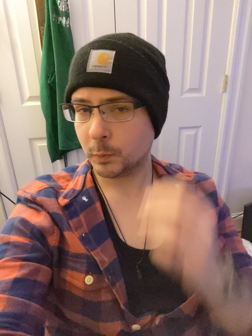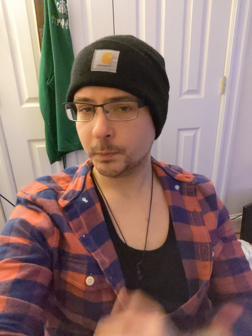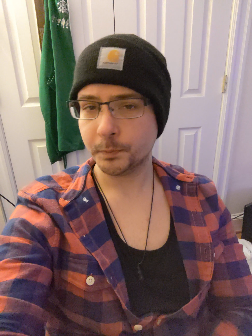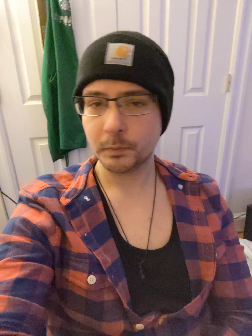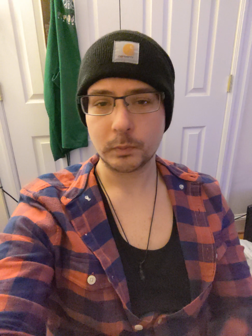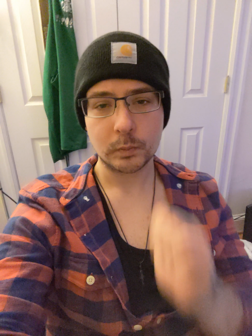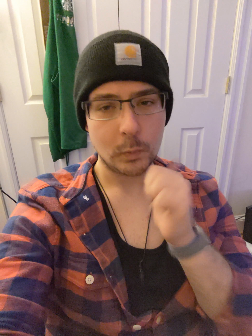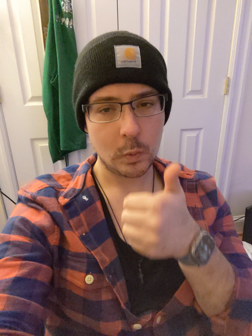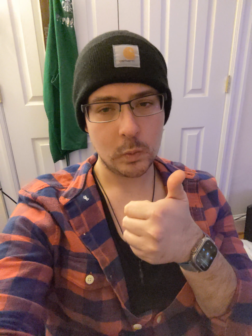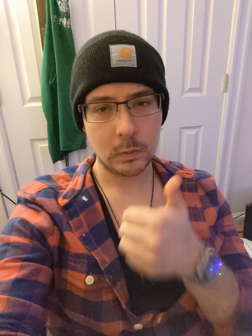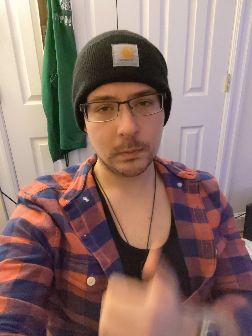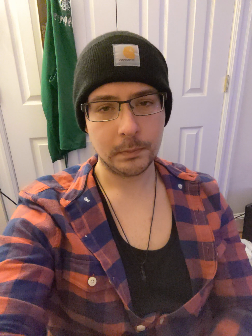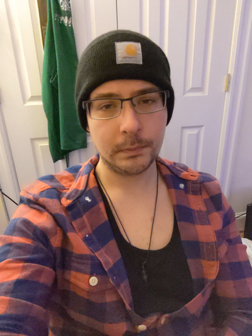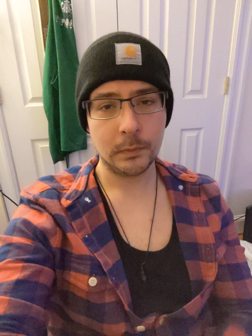tomorrow